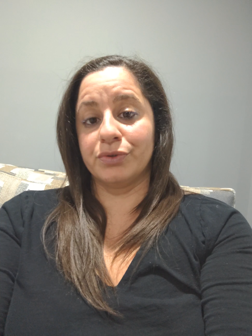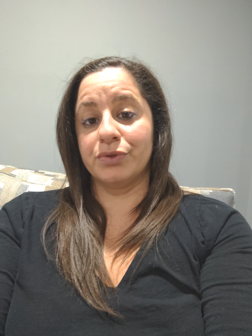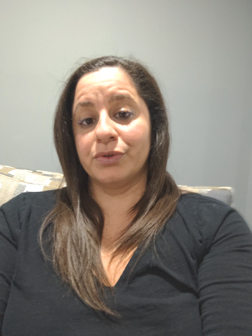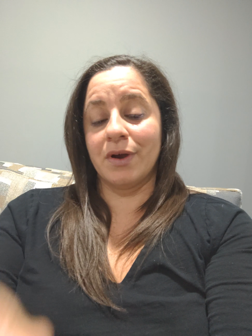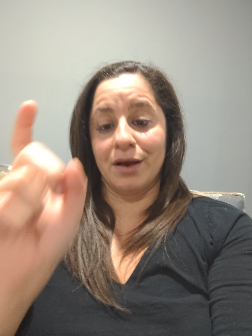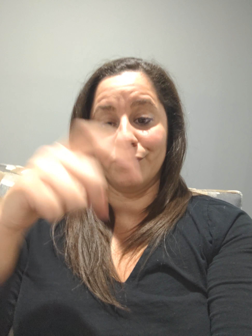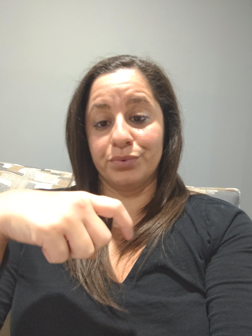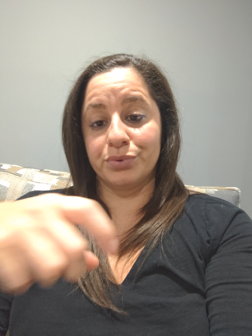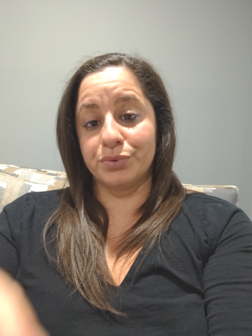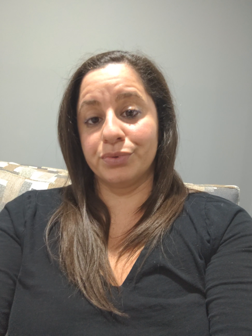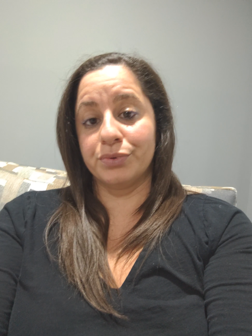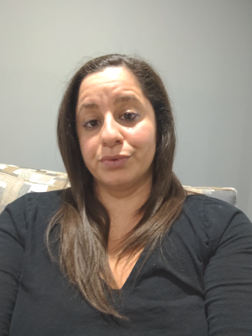have to